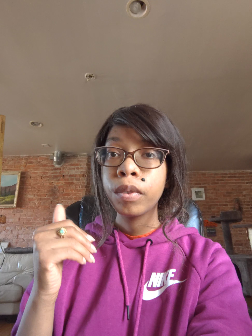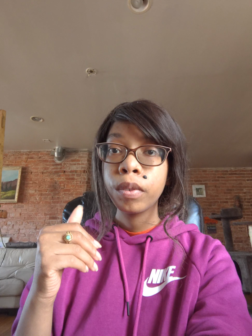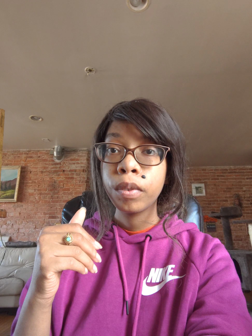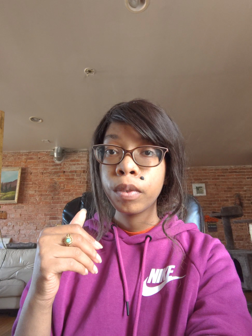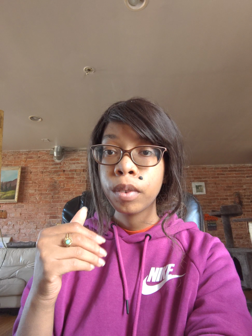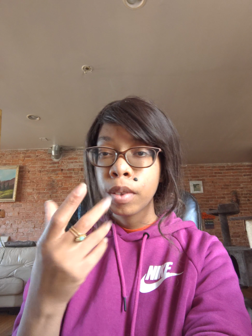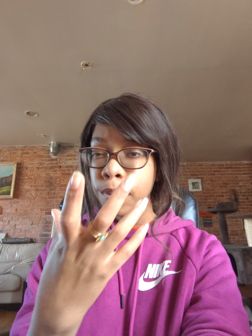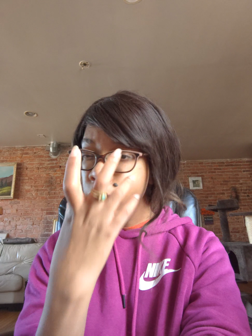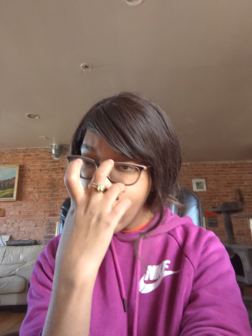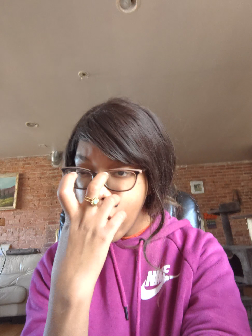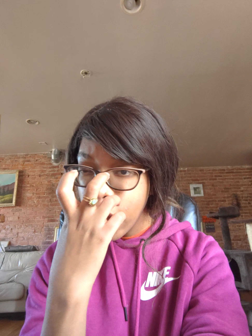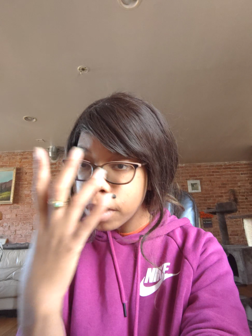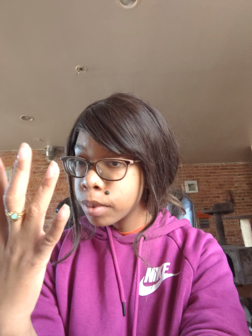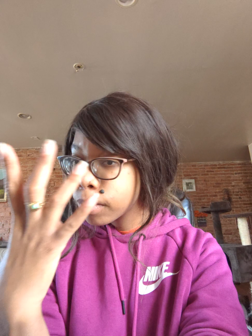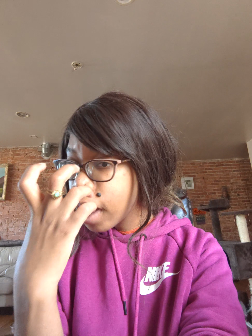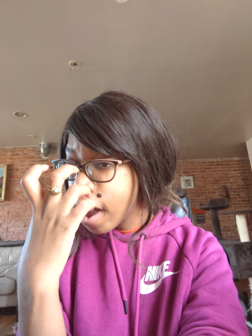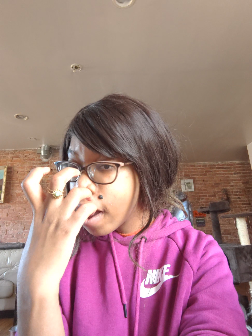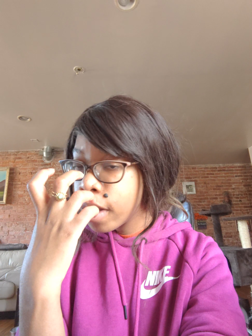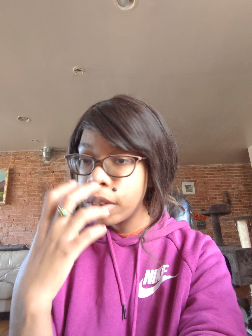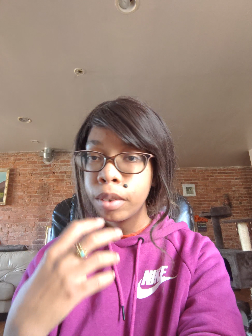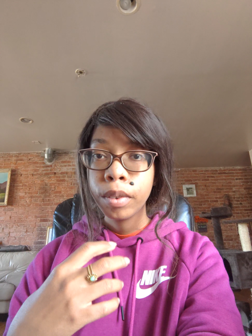mad